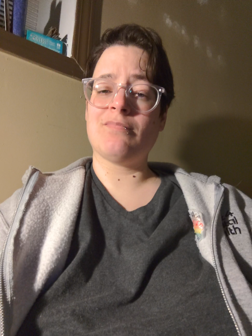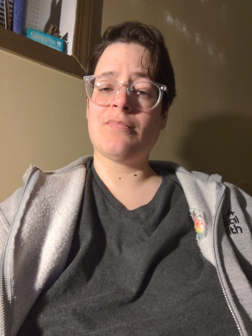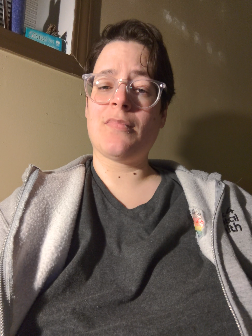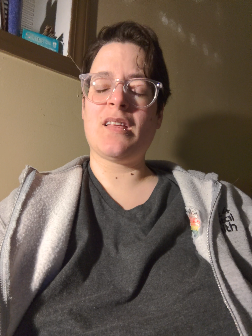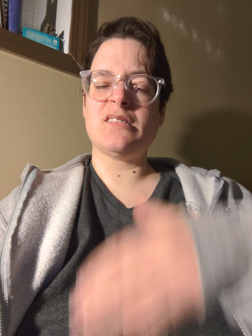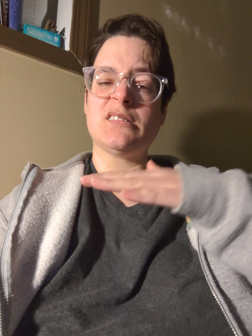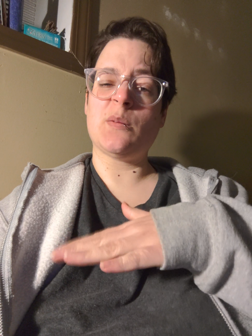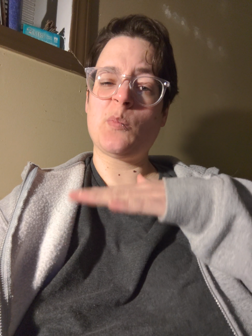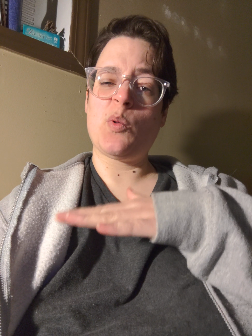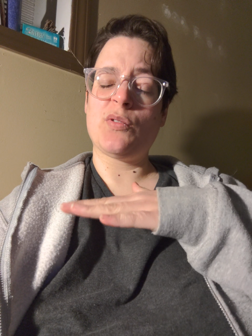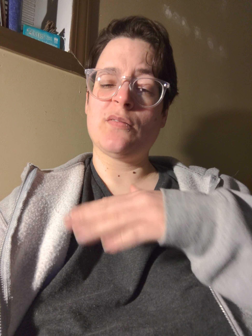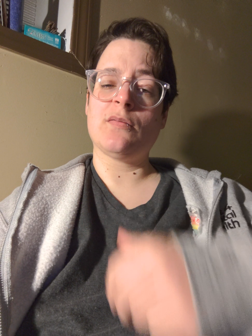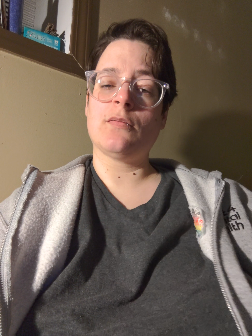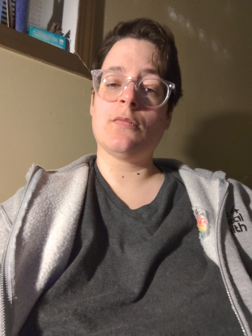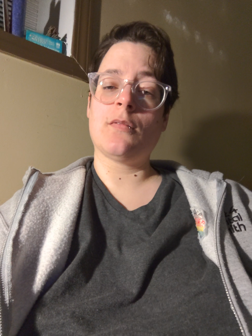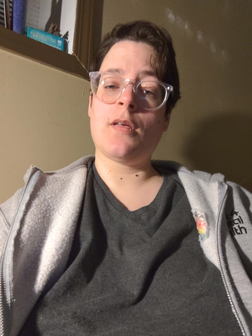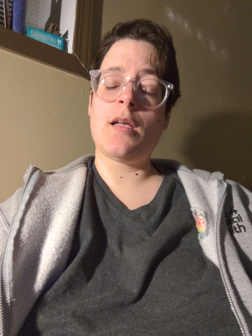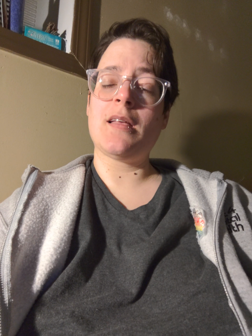table